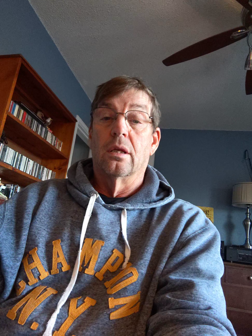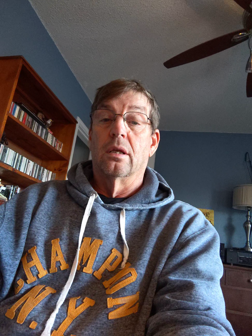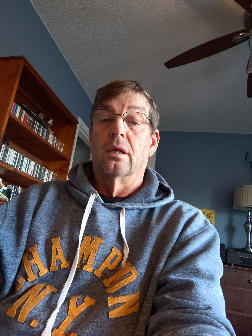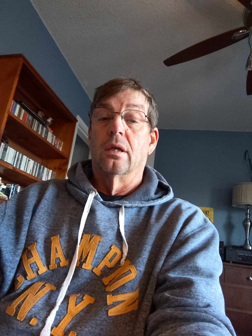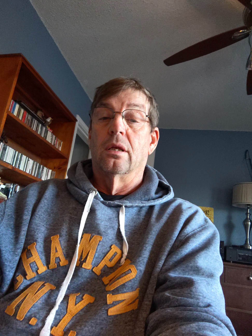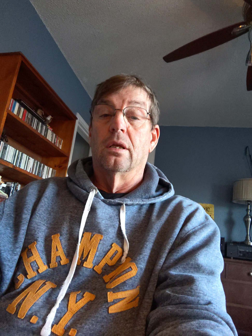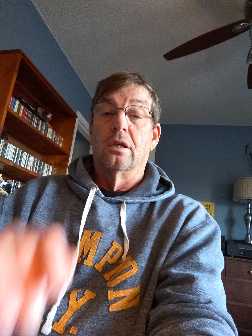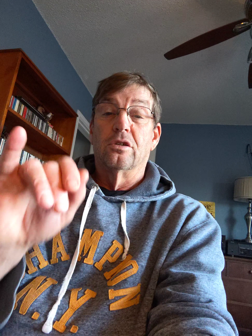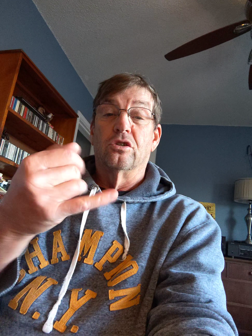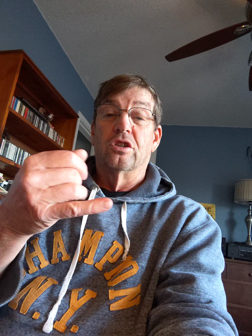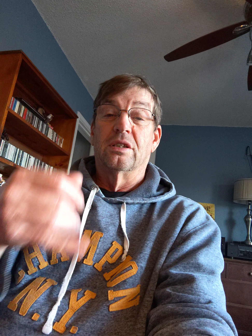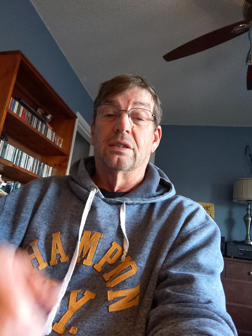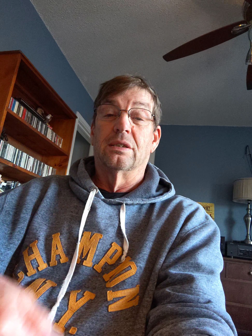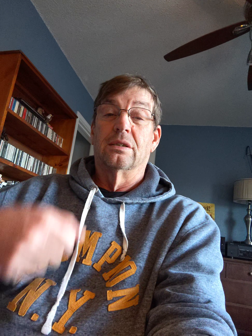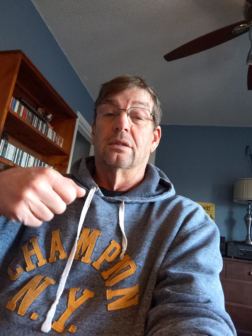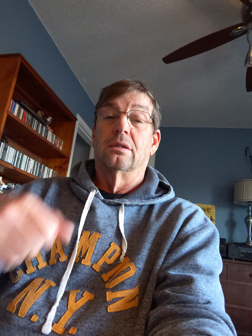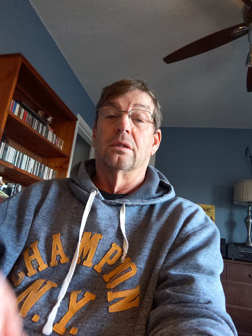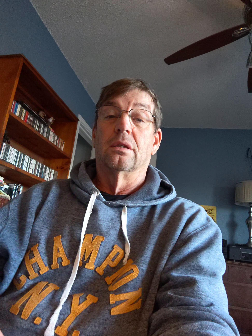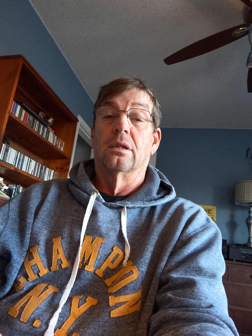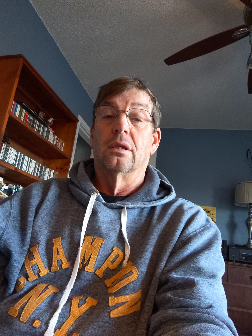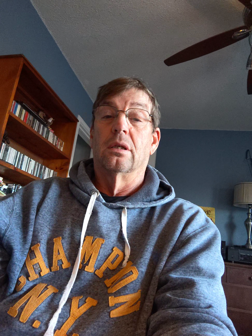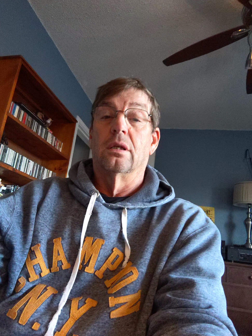jeans